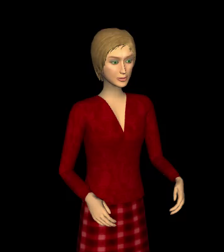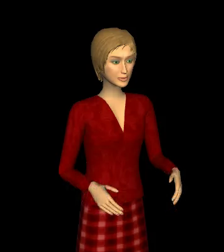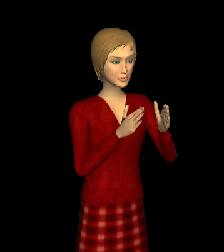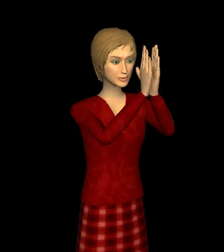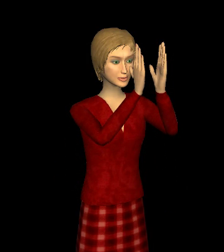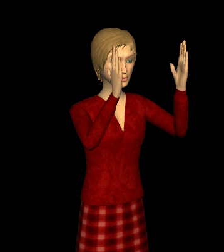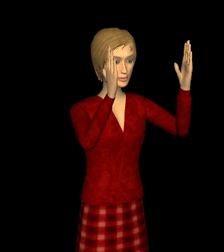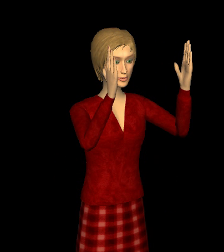مكتبة